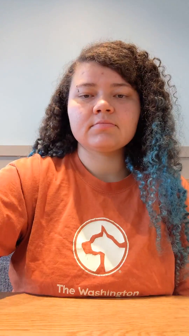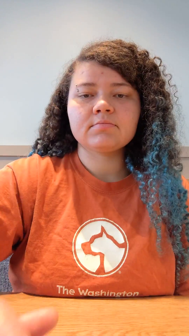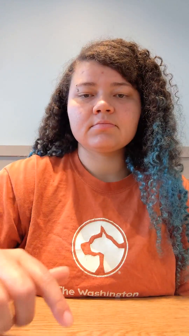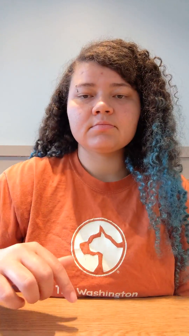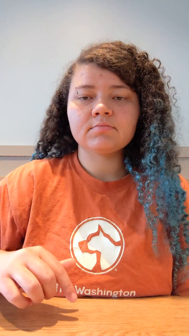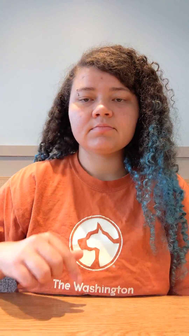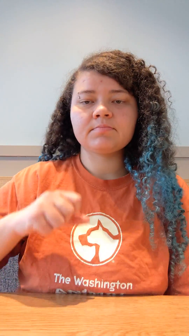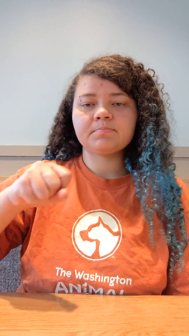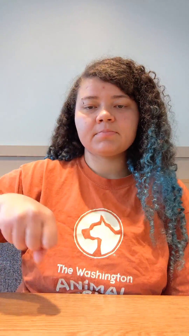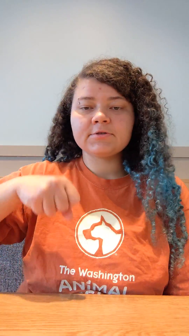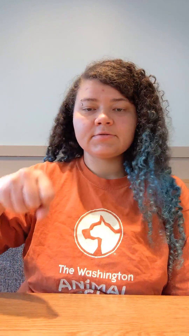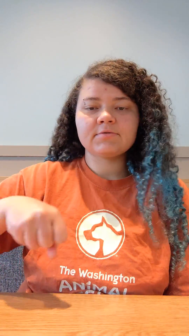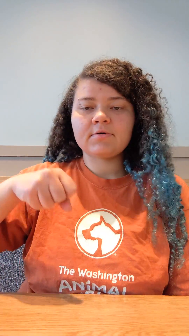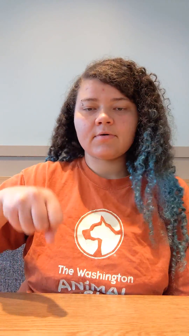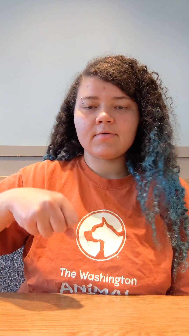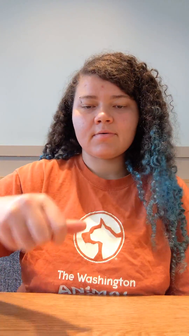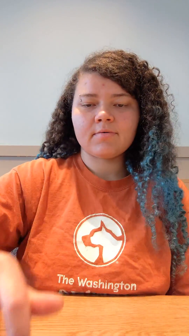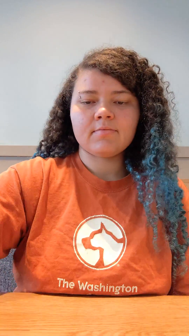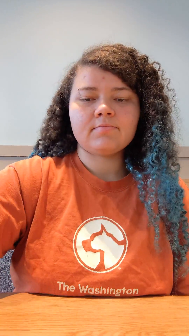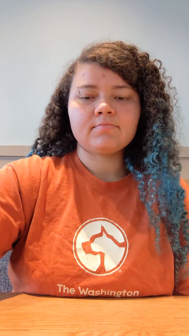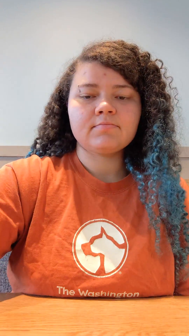bicycle